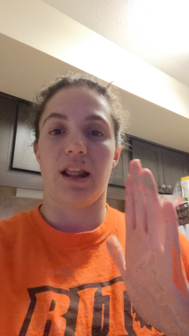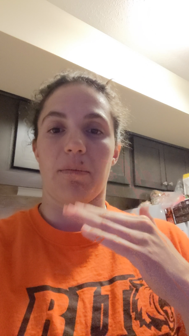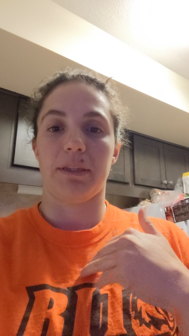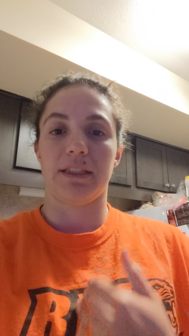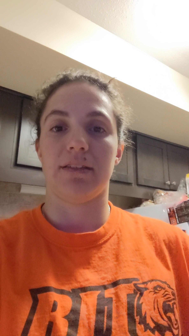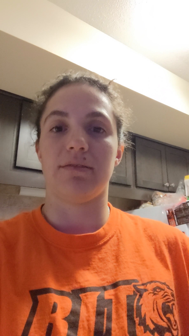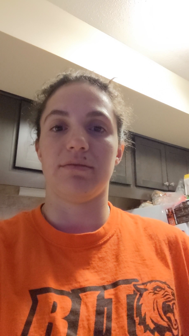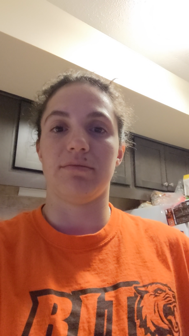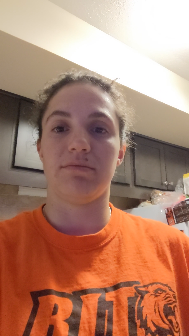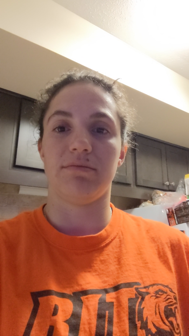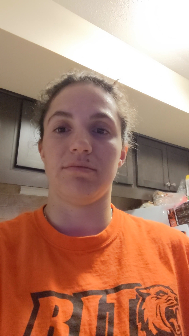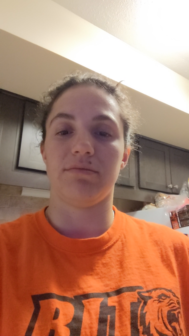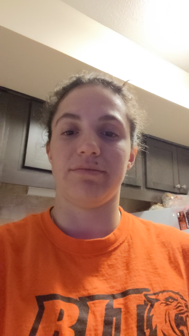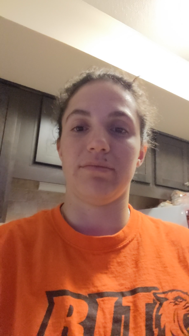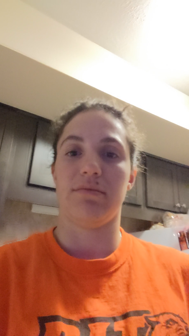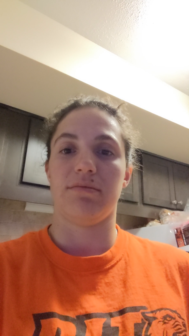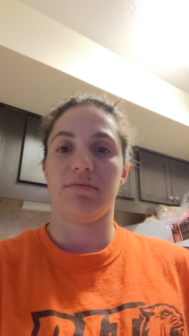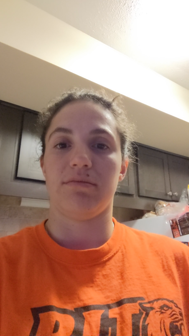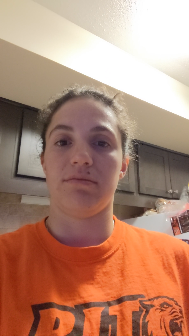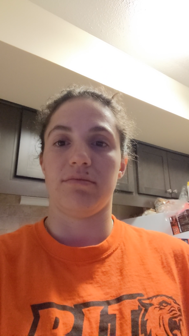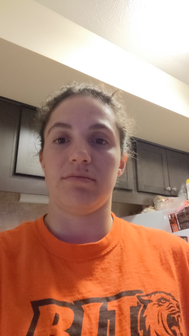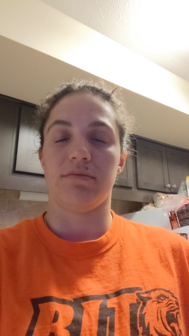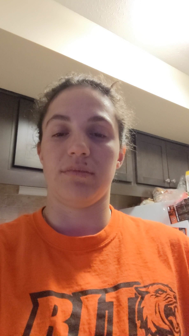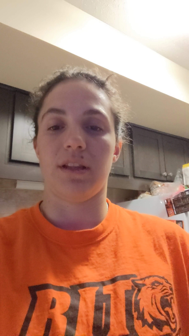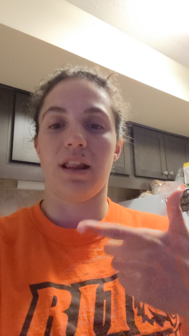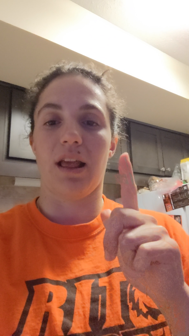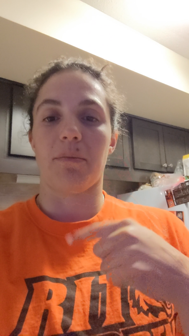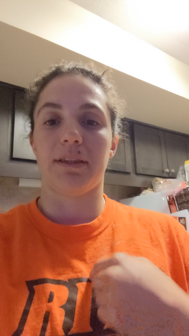let me